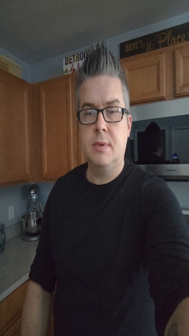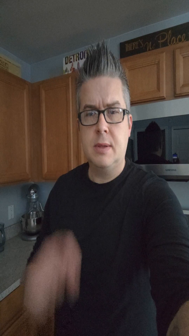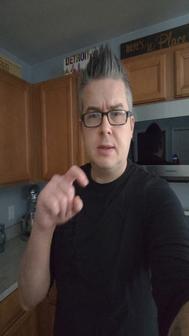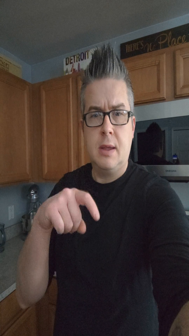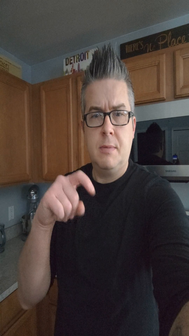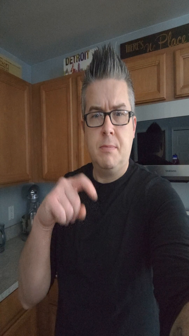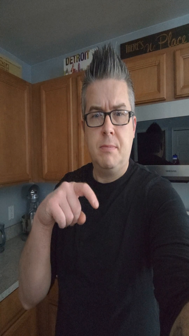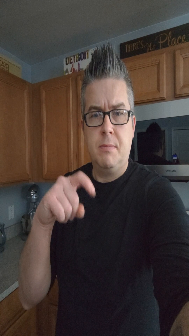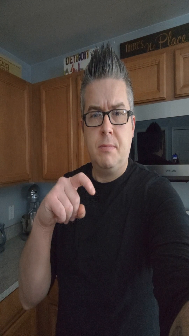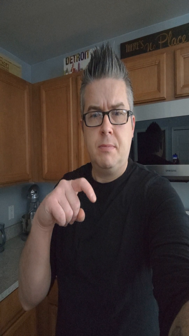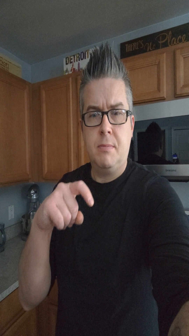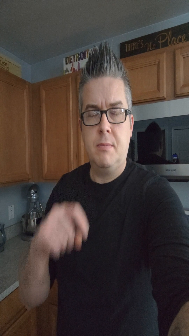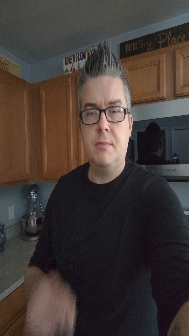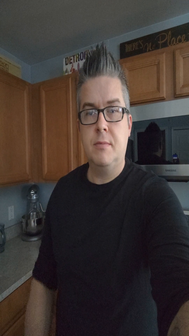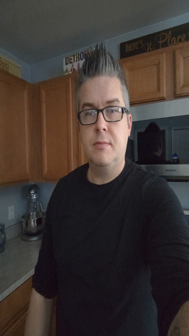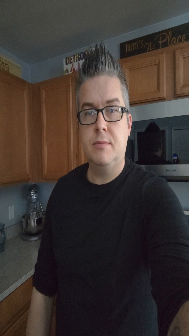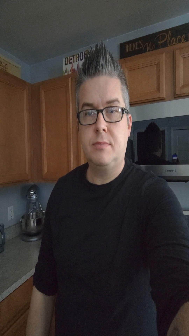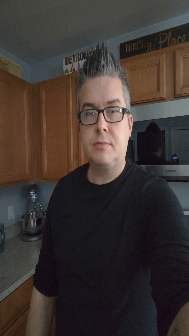time